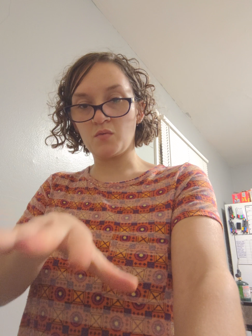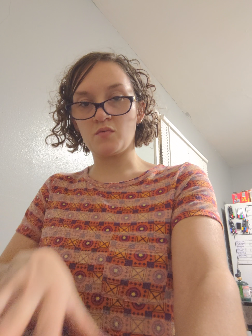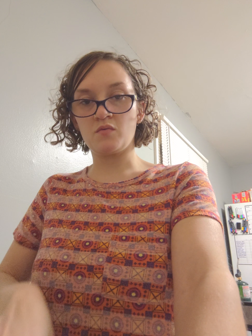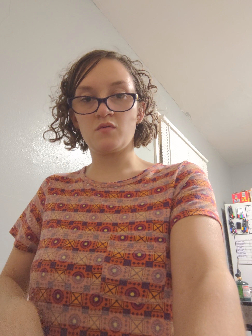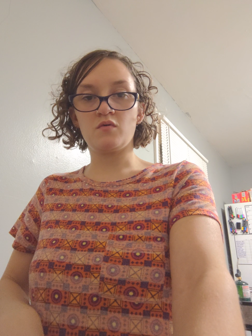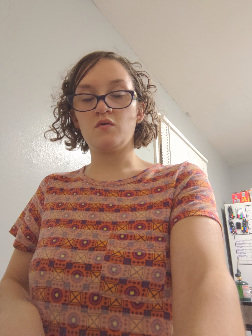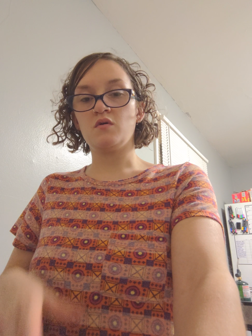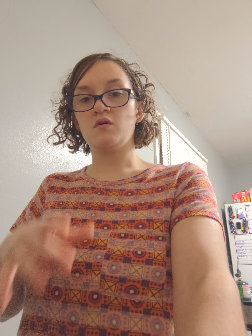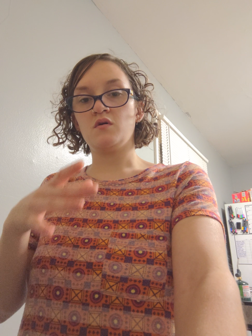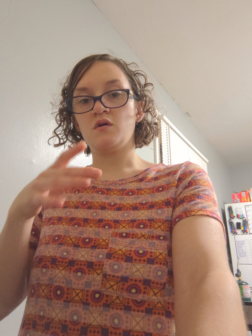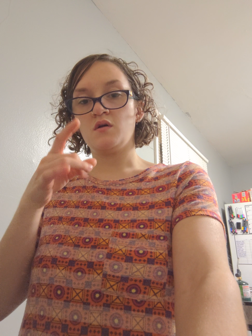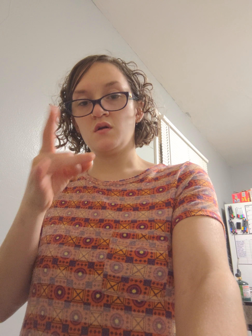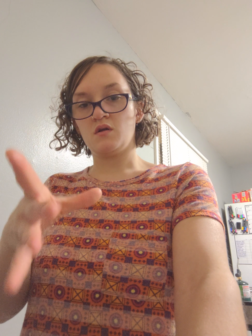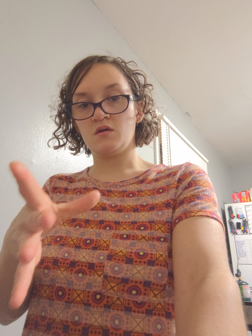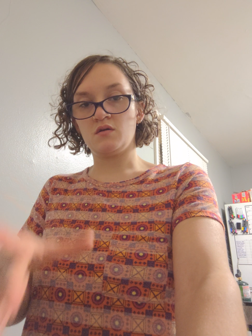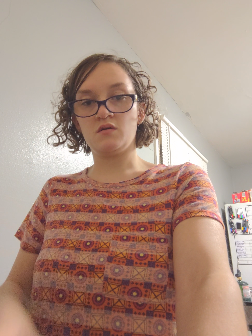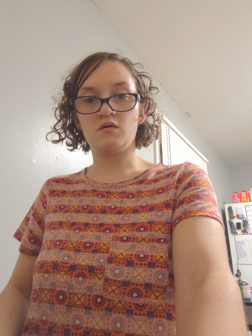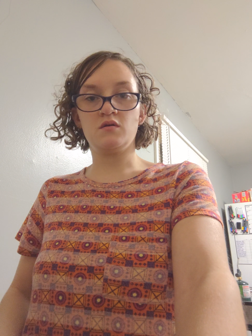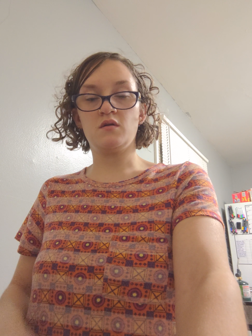hate